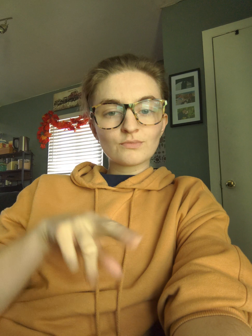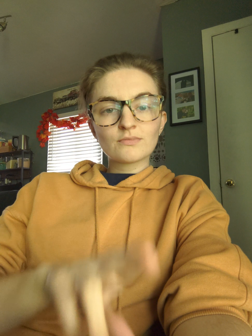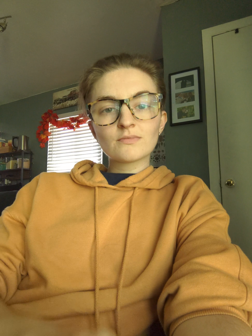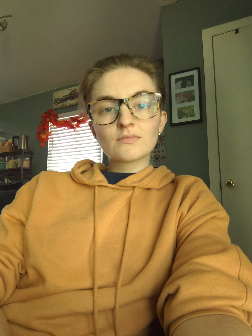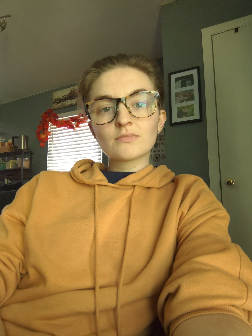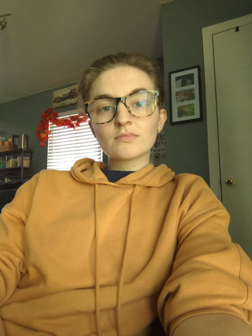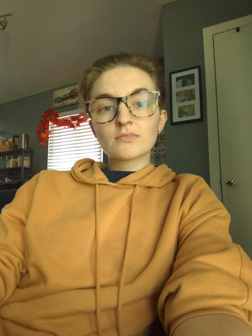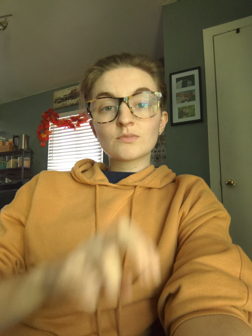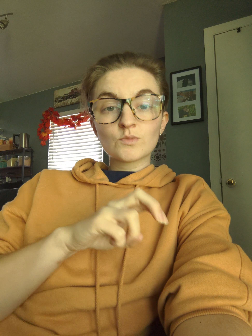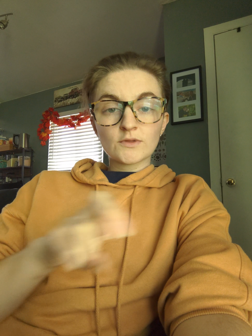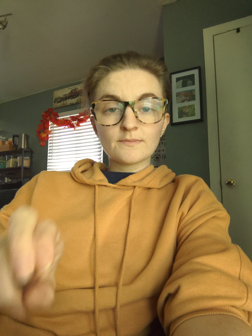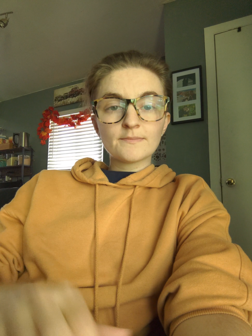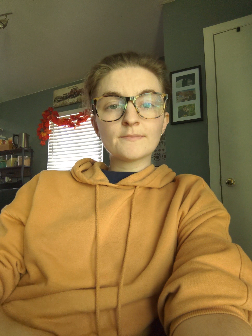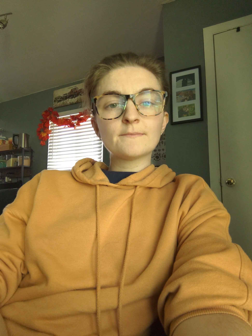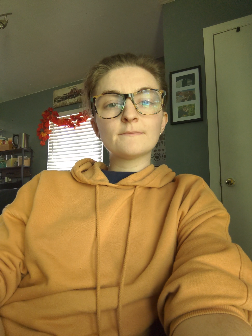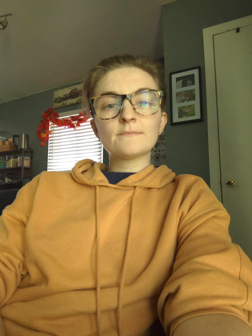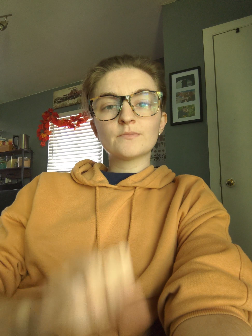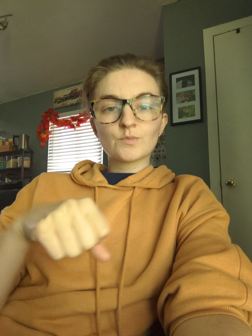couch